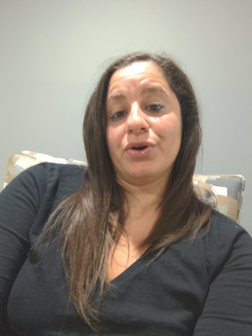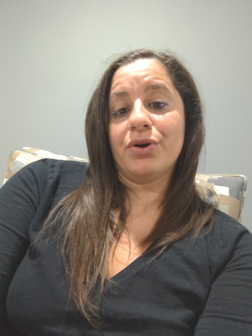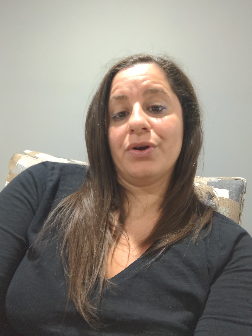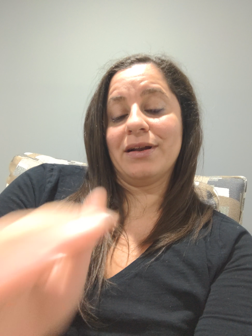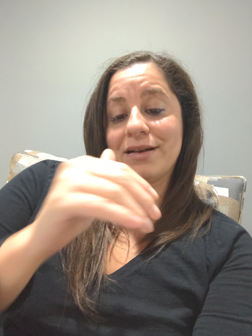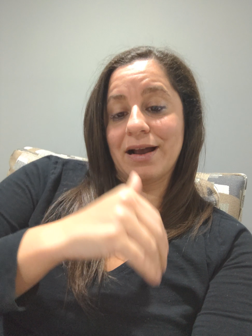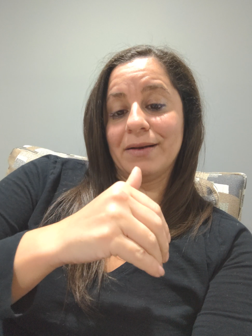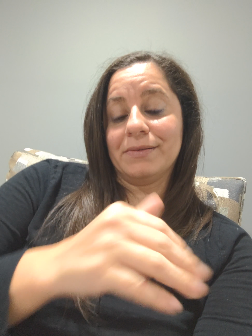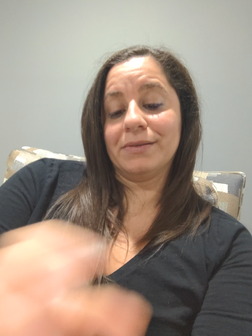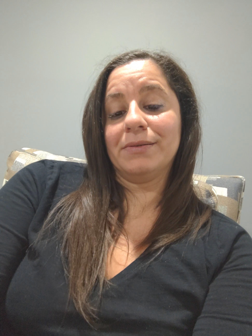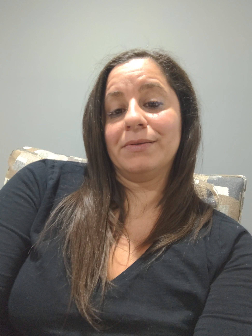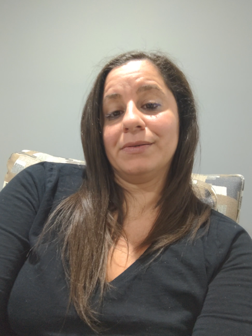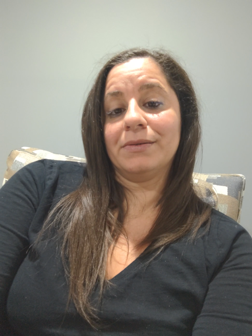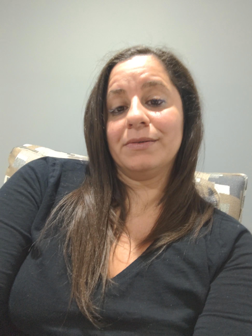night